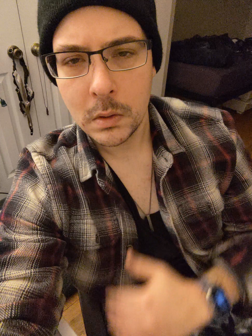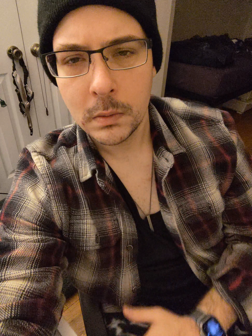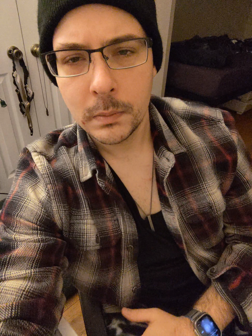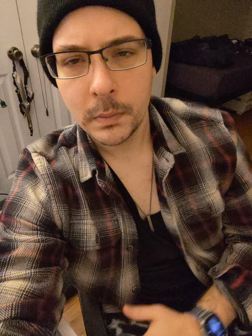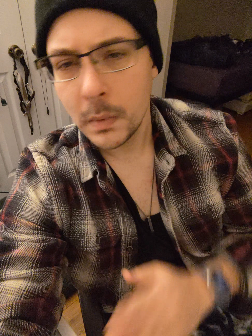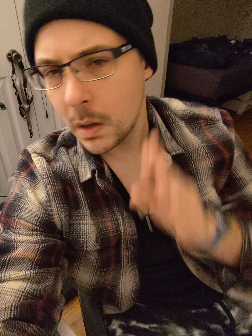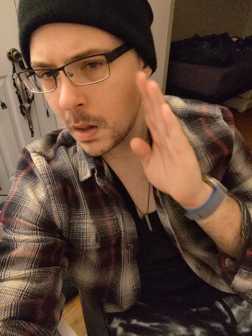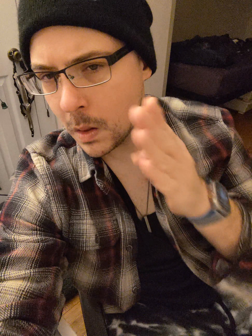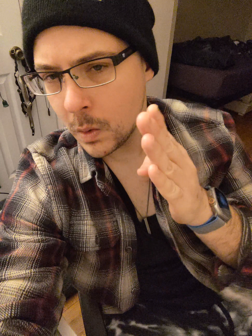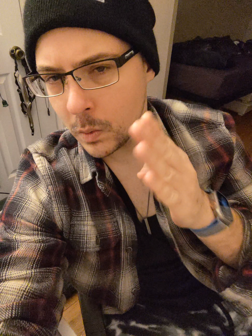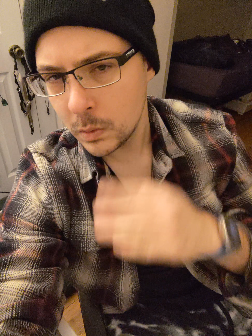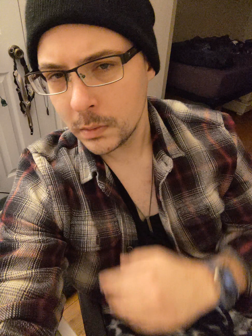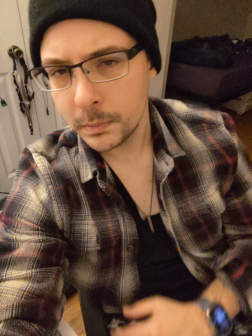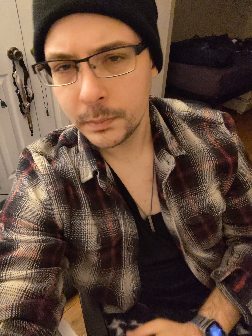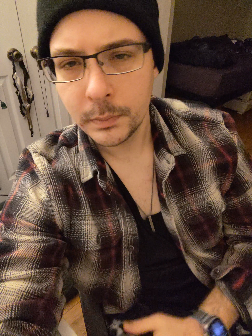hello